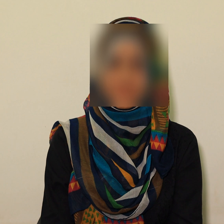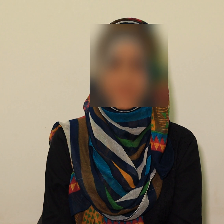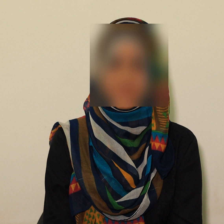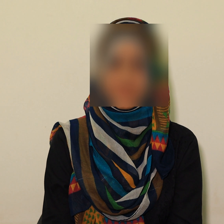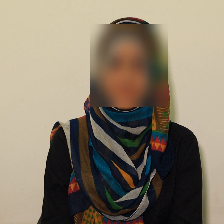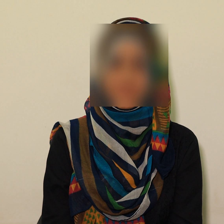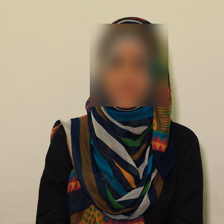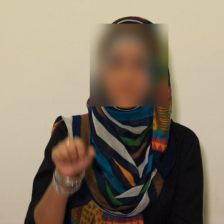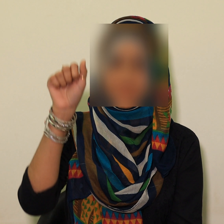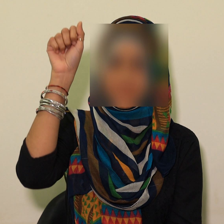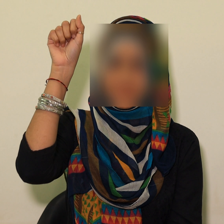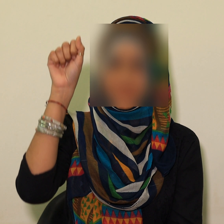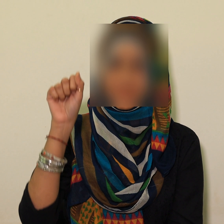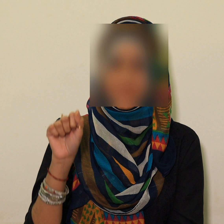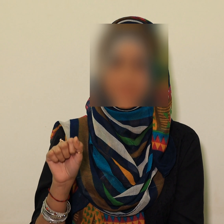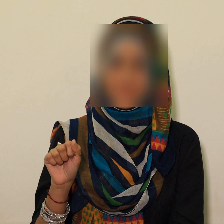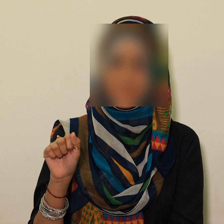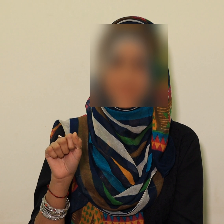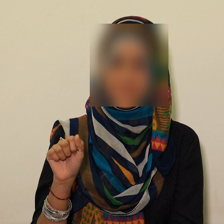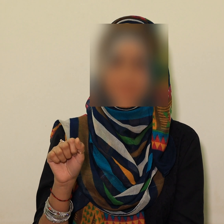آ